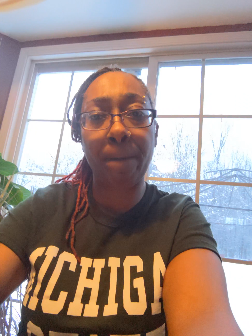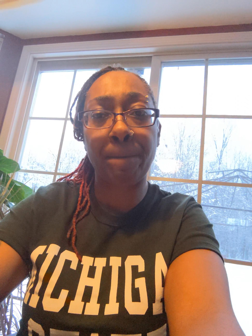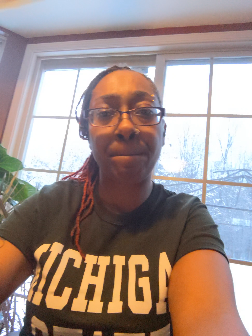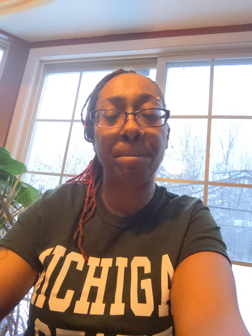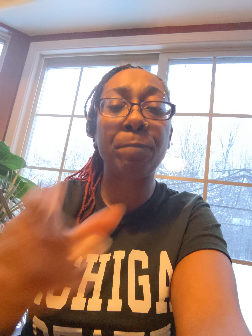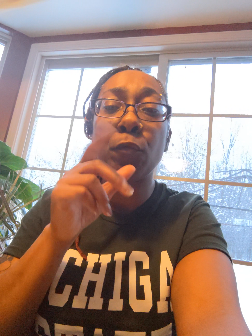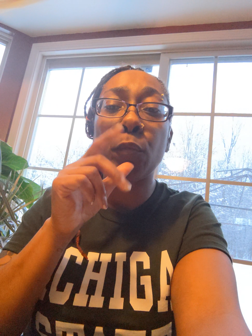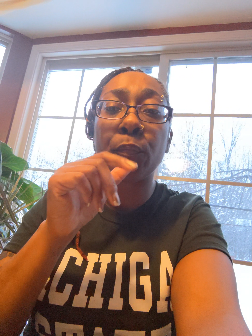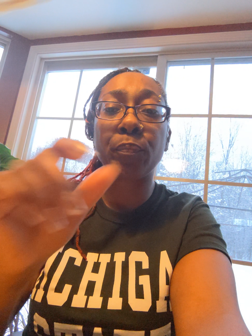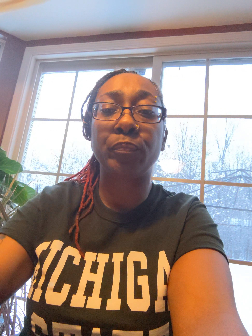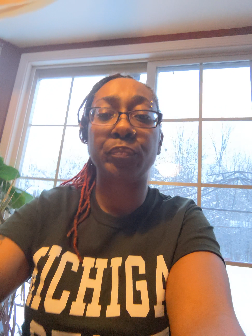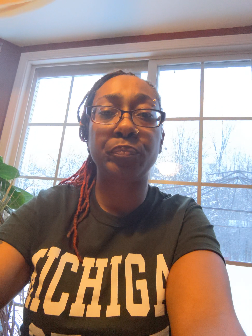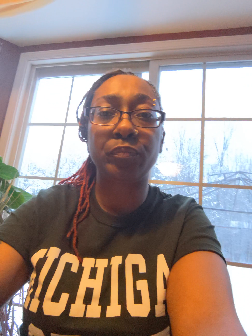who